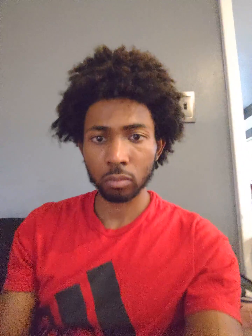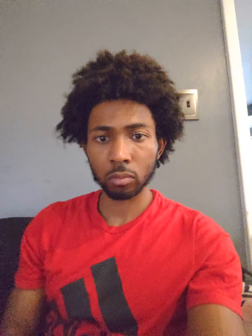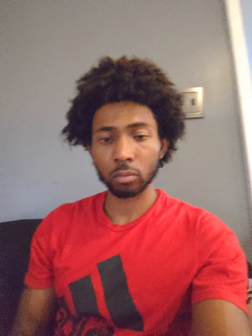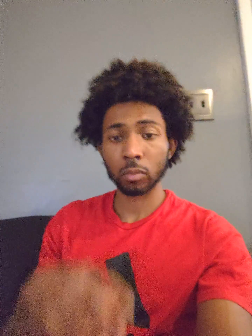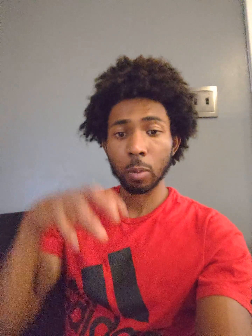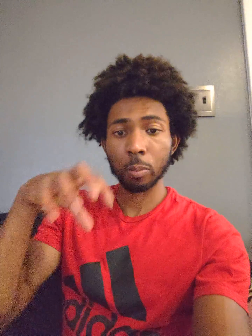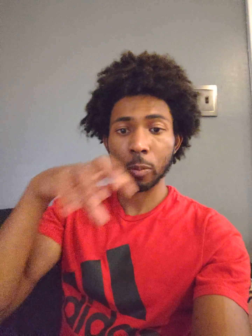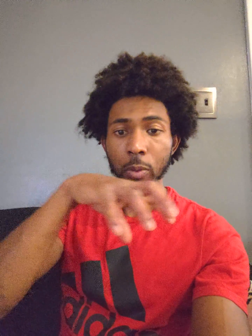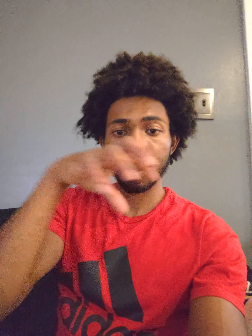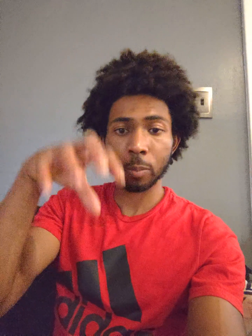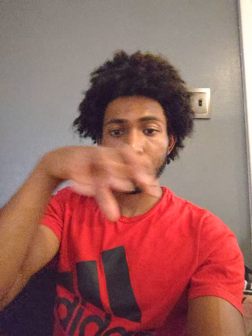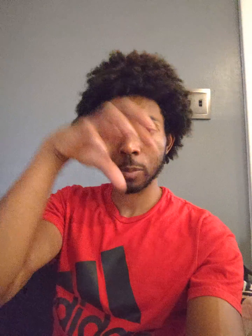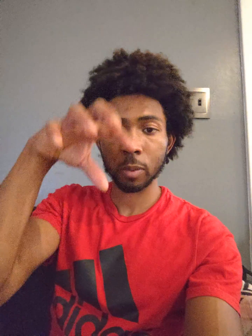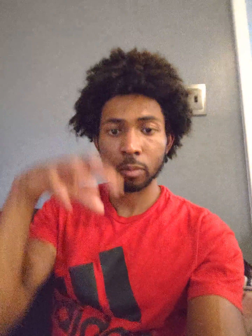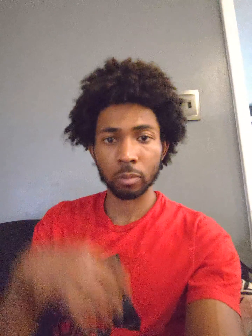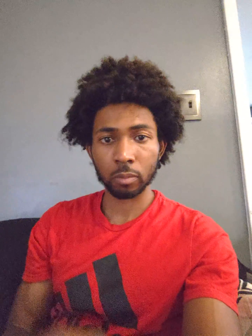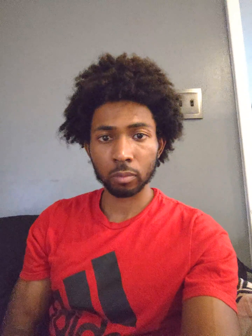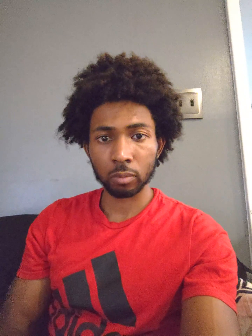block